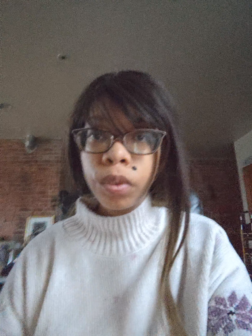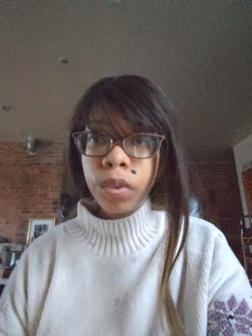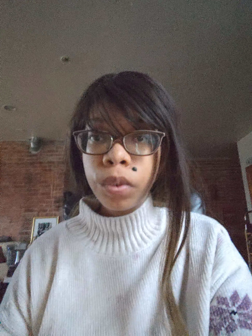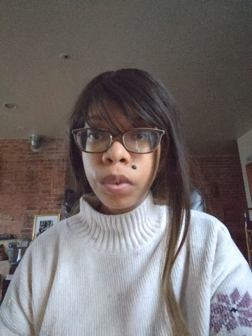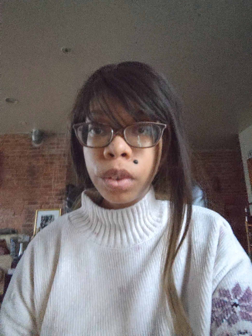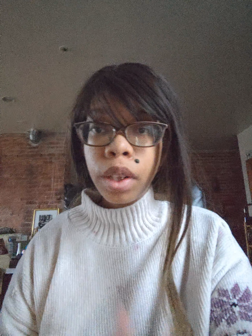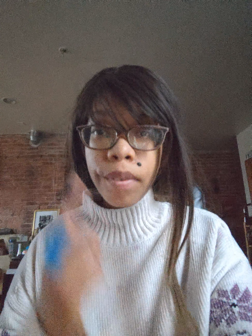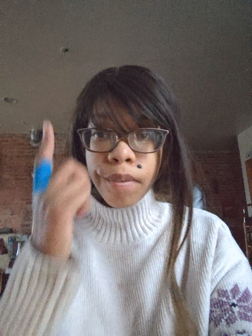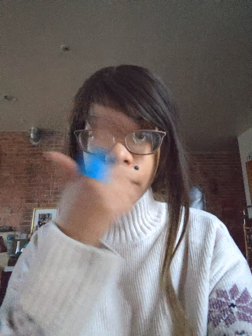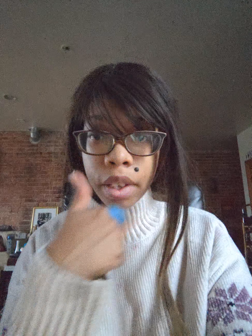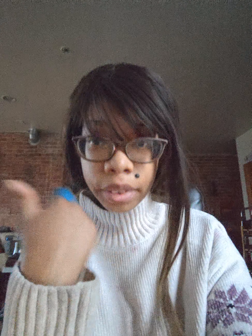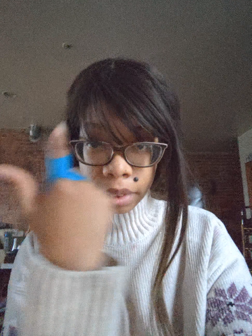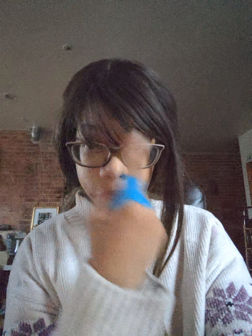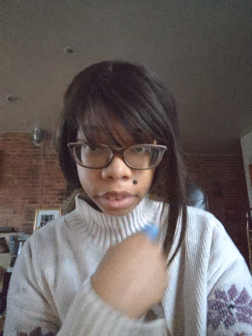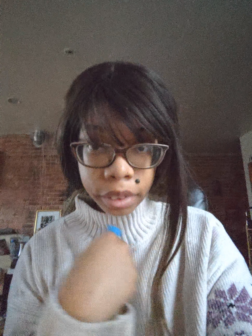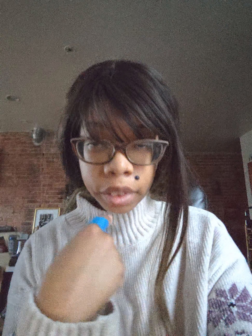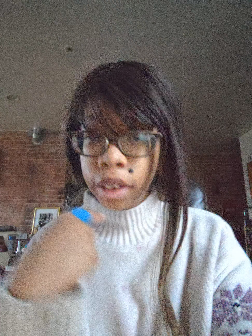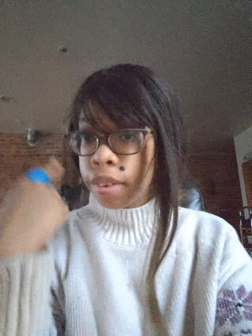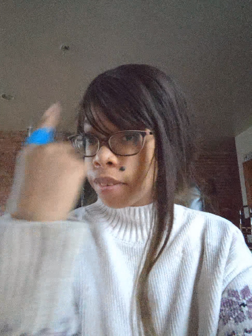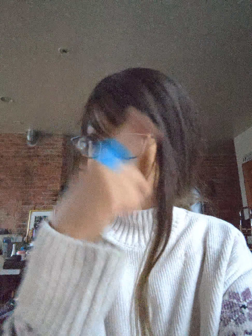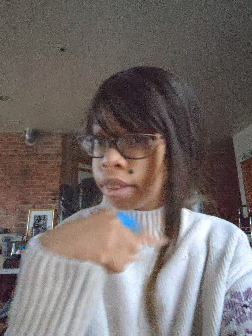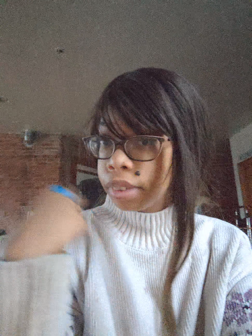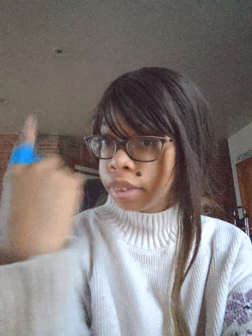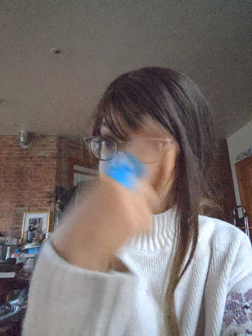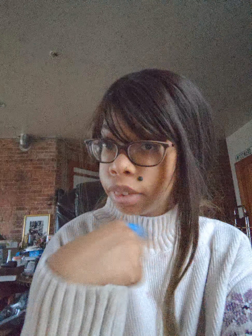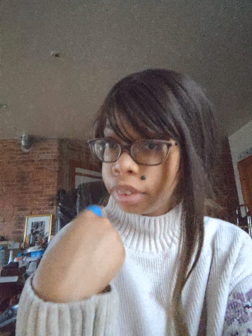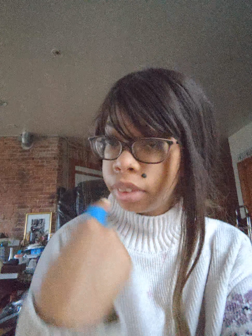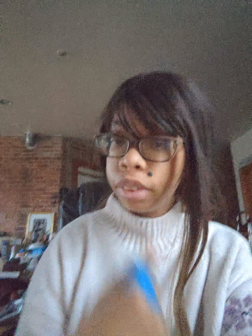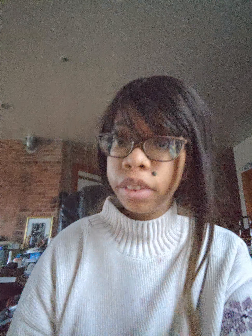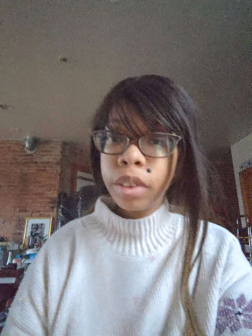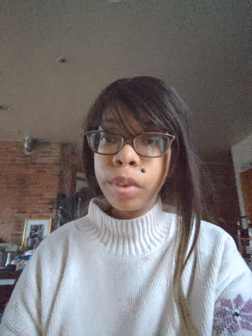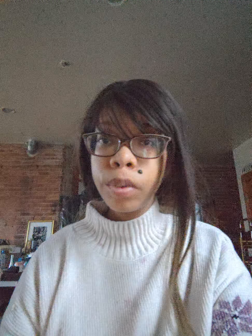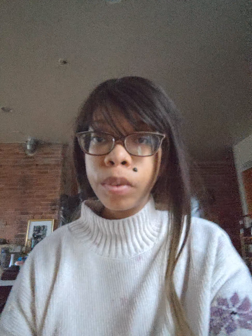face